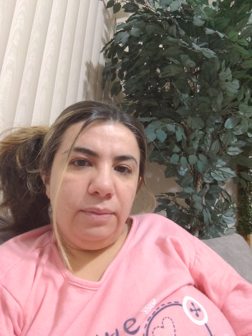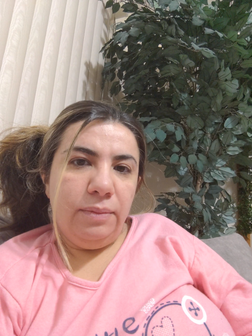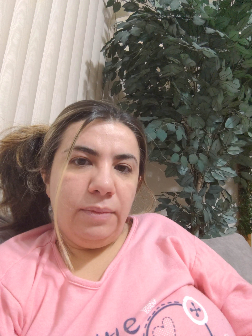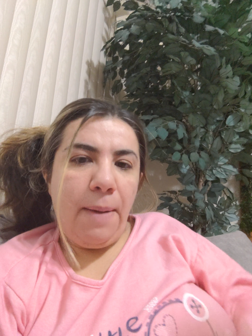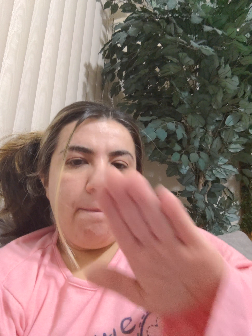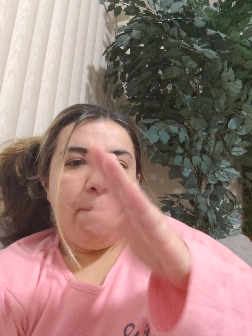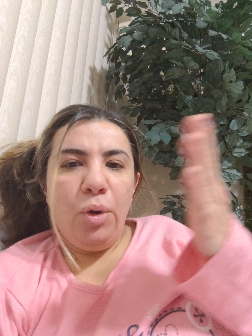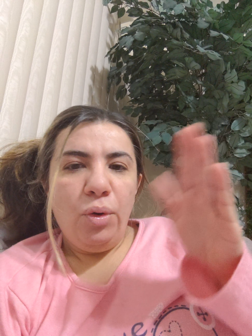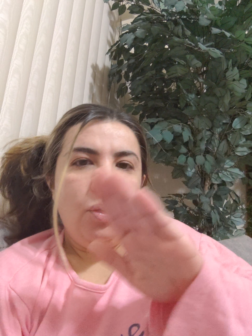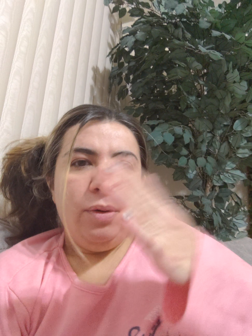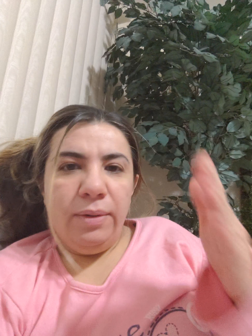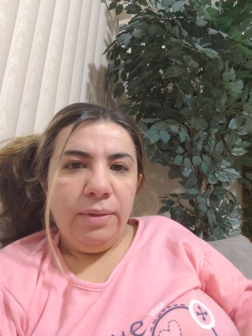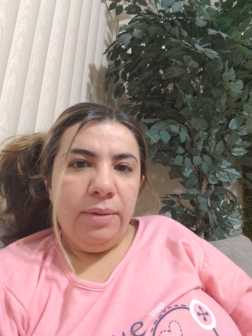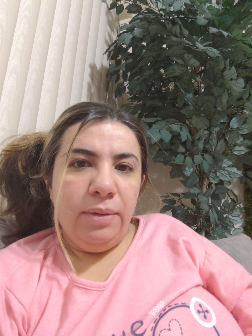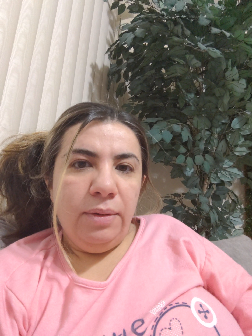book